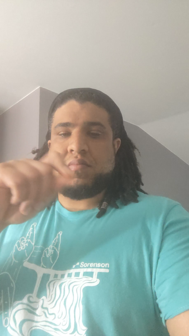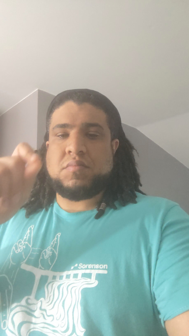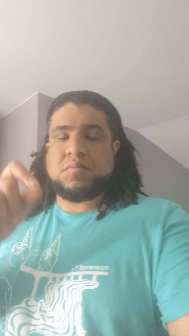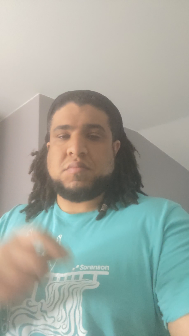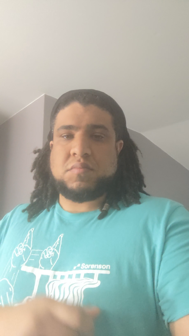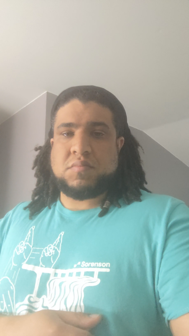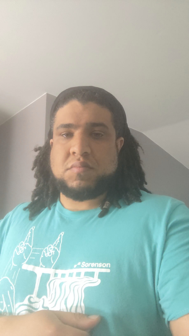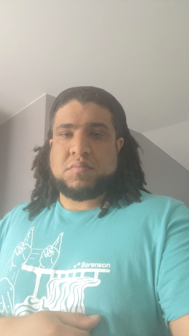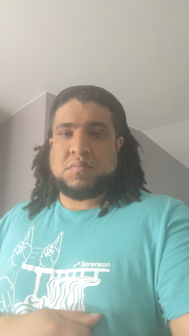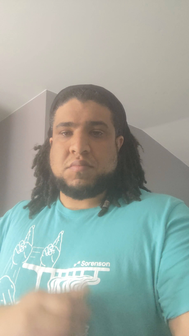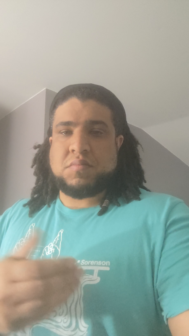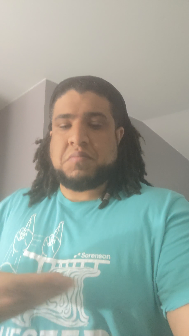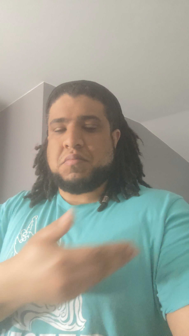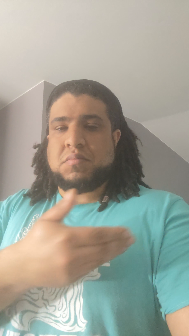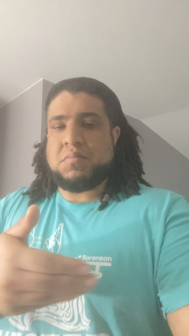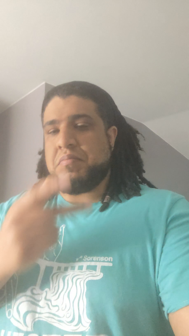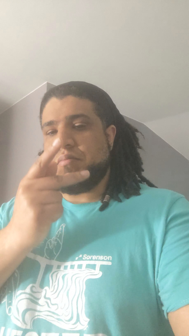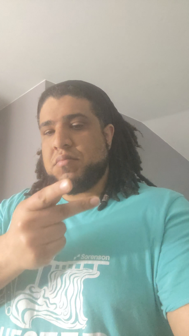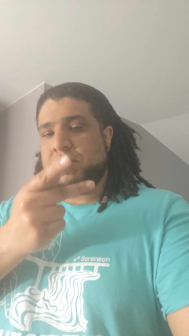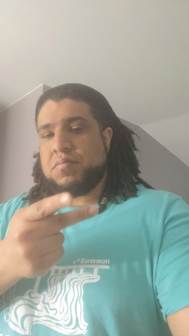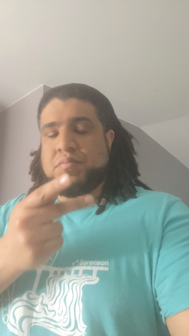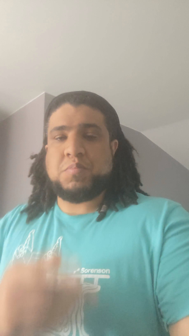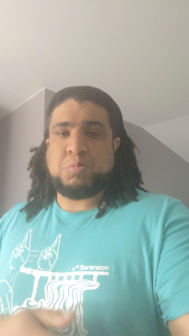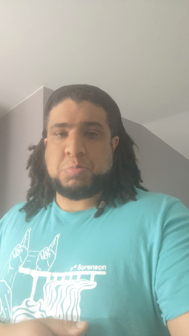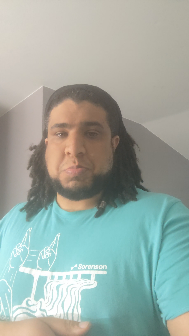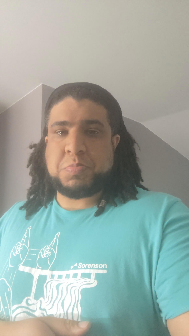babysitter